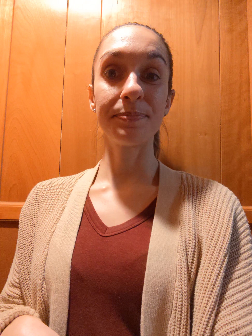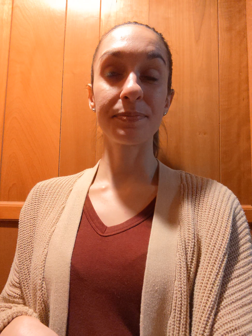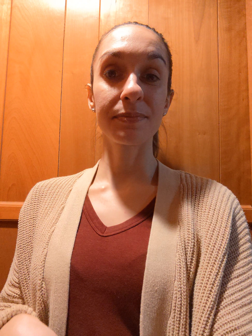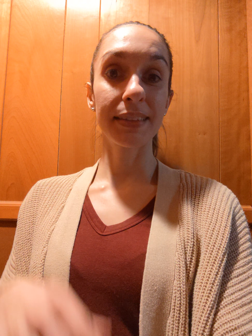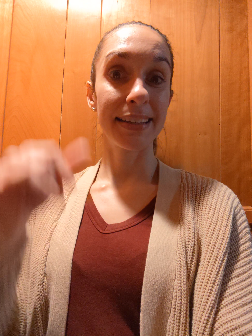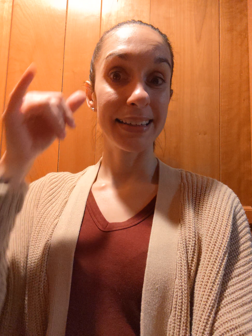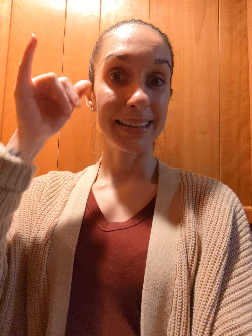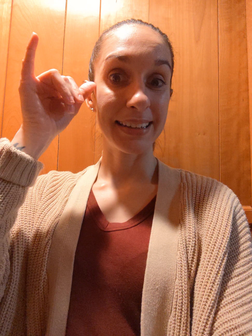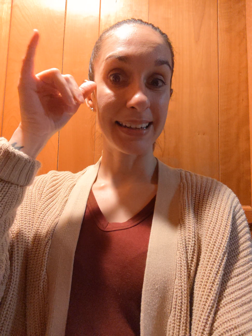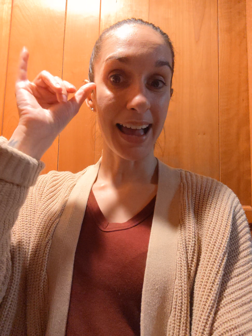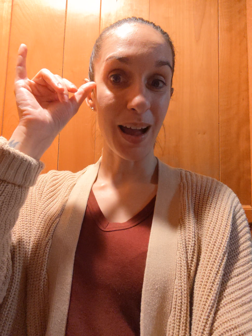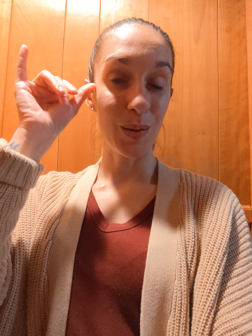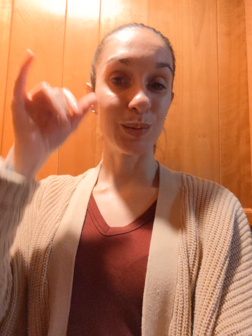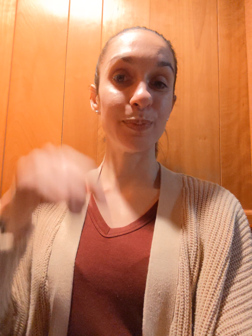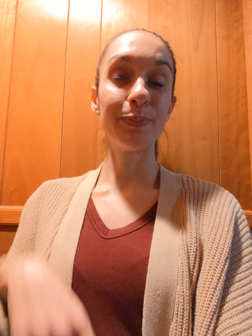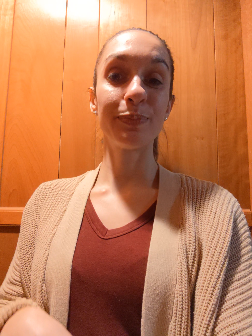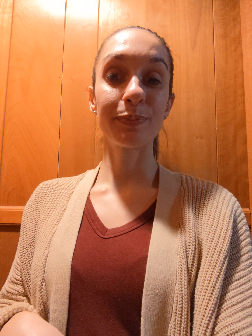cow